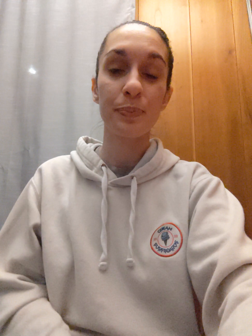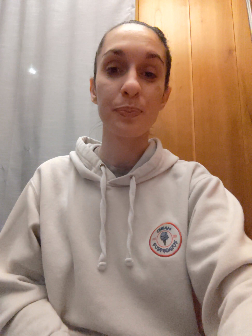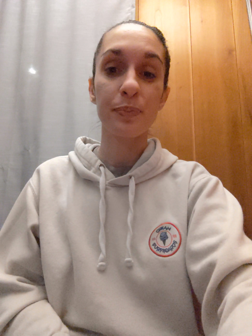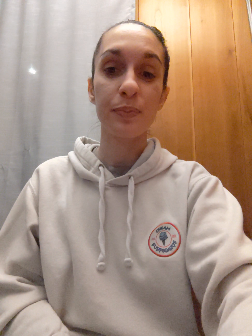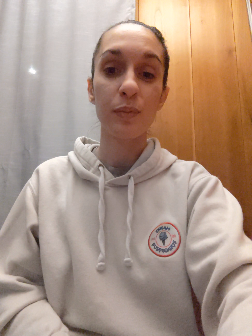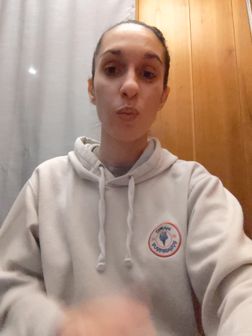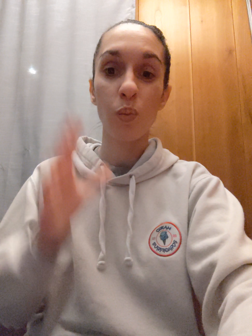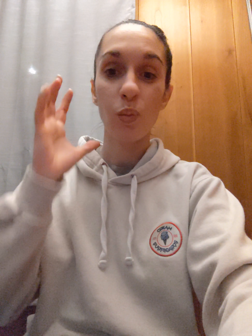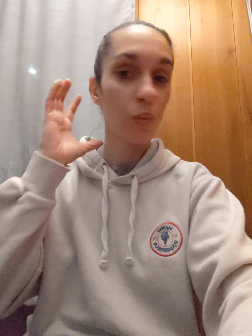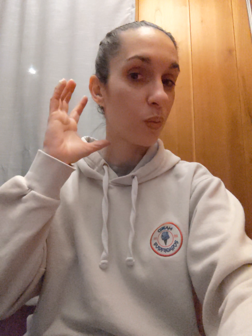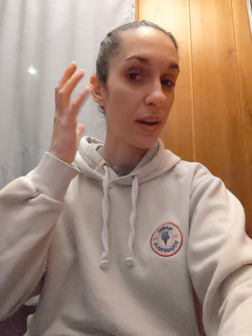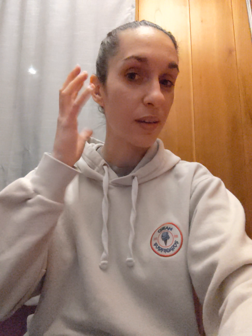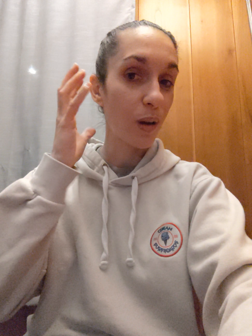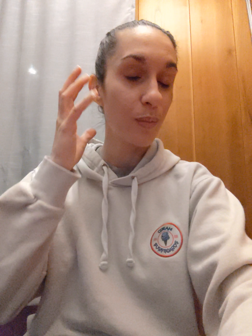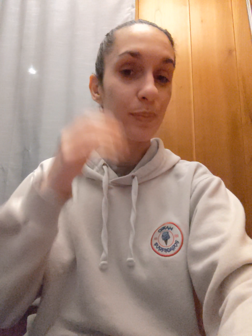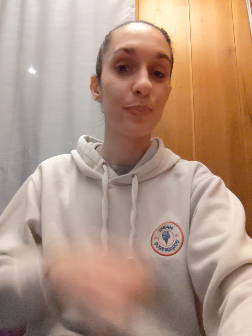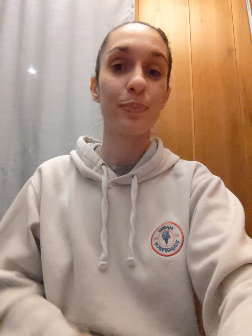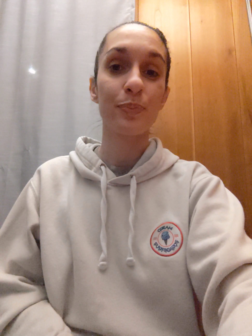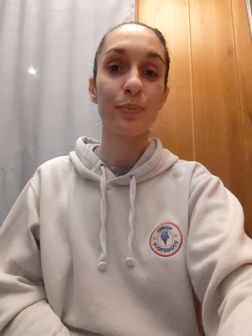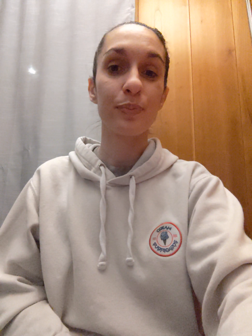radio